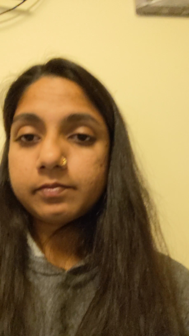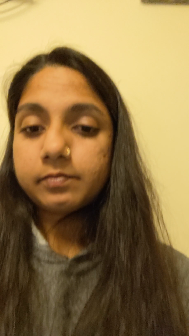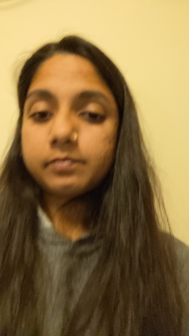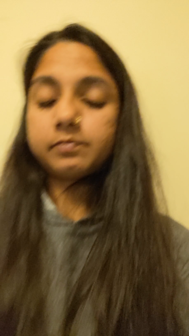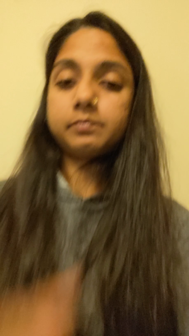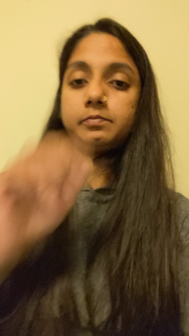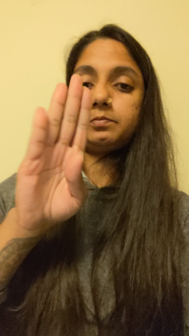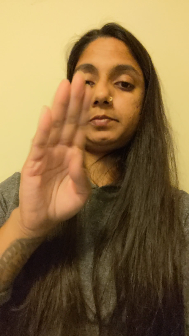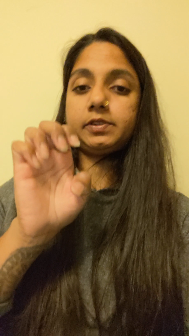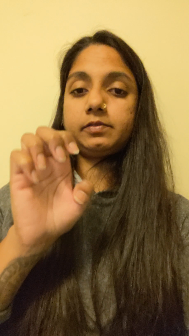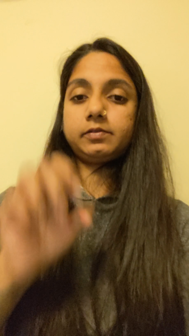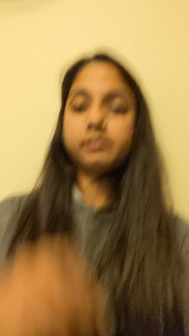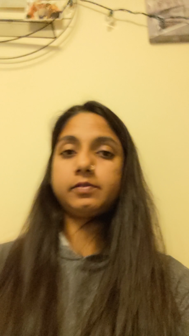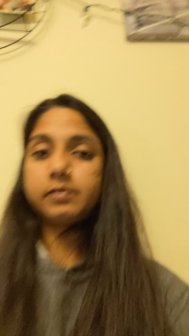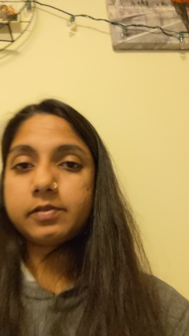be